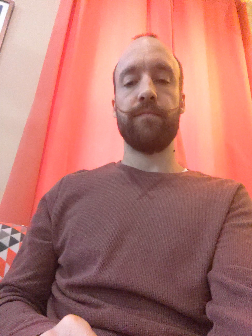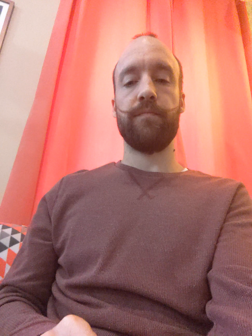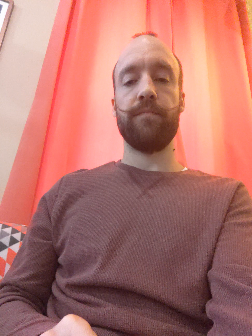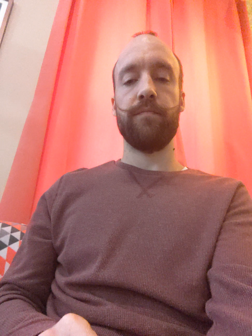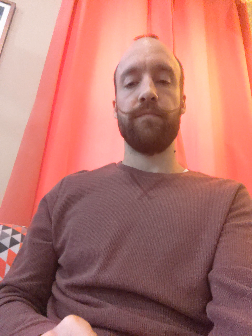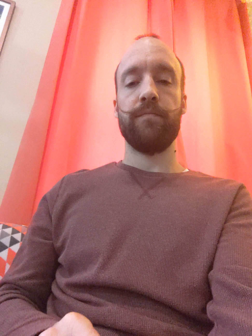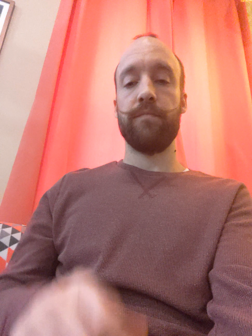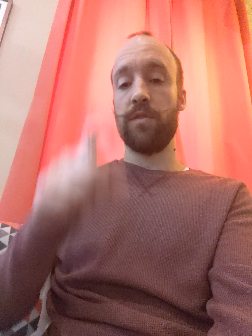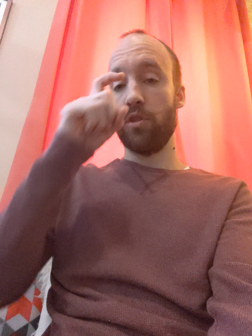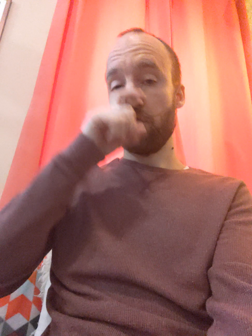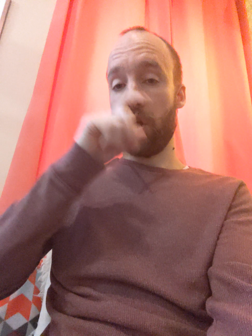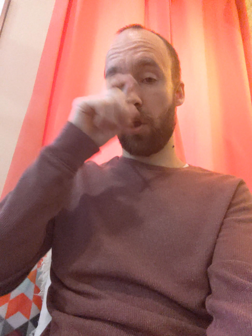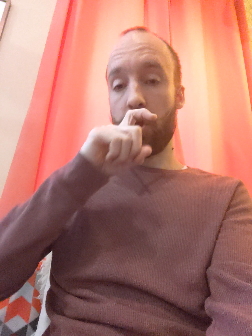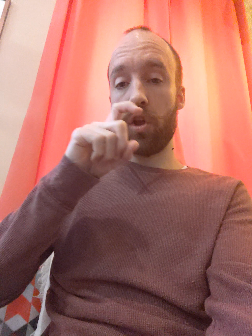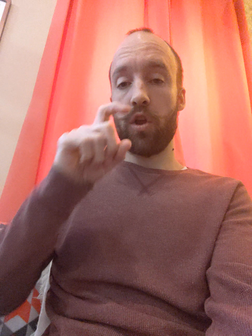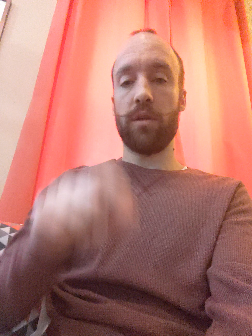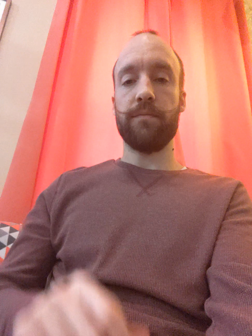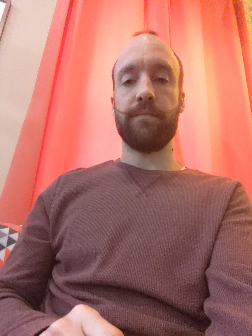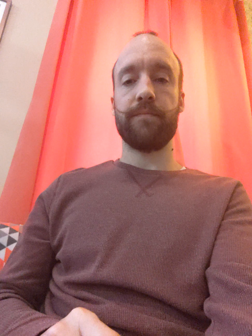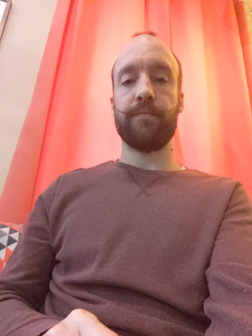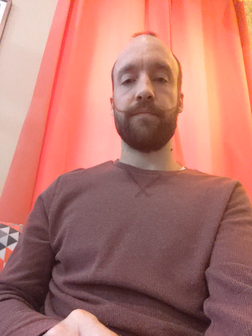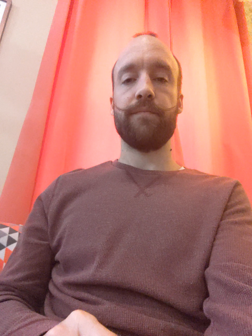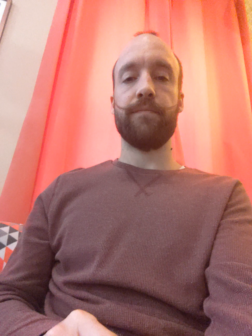doll